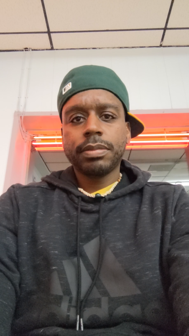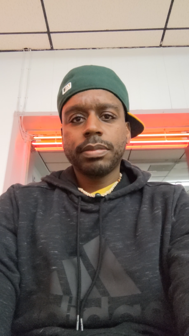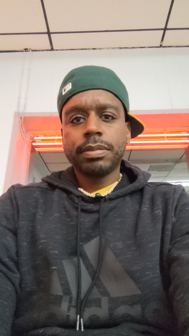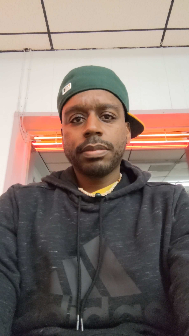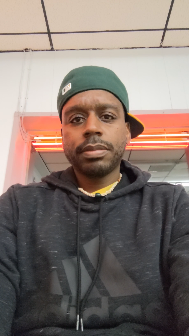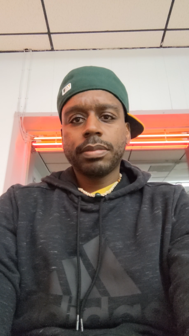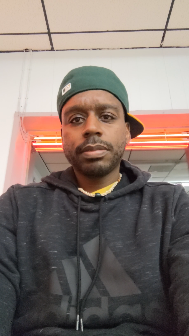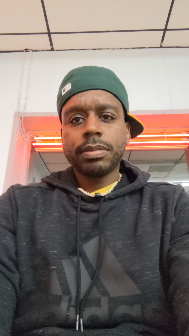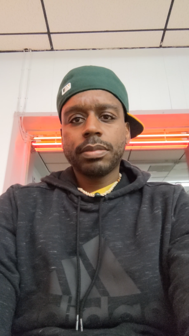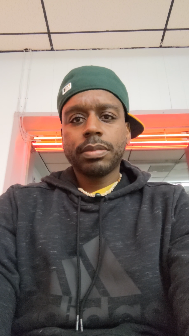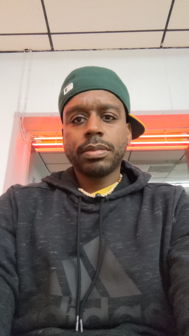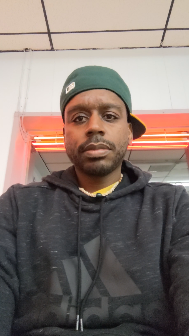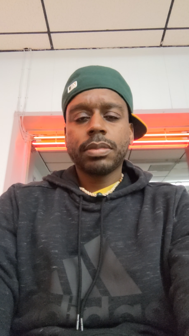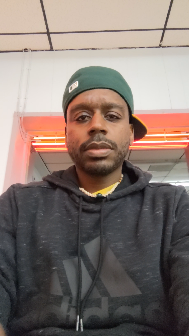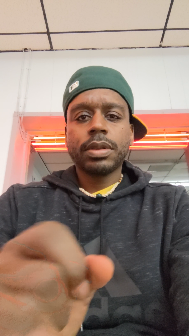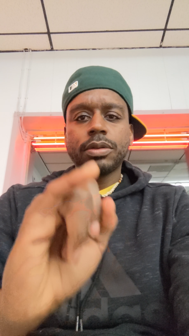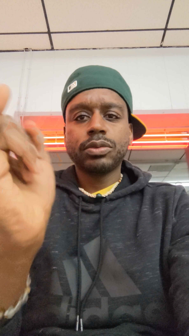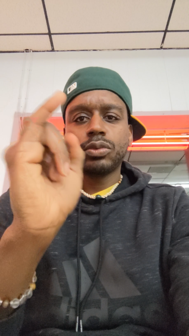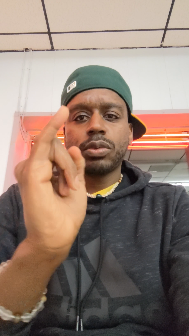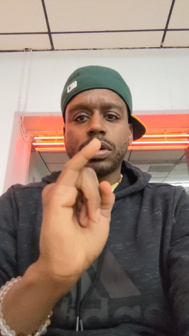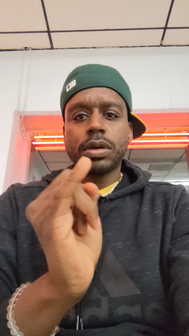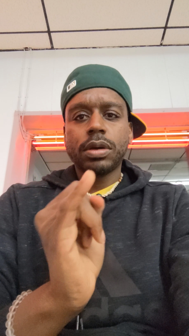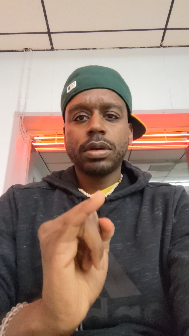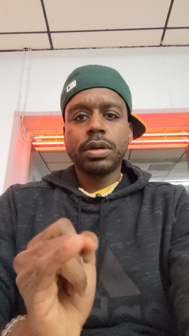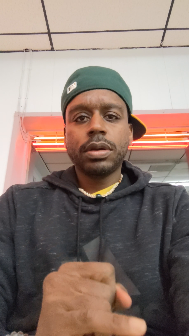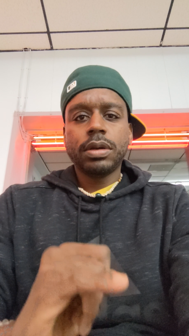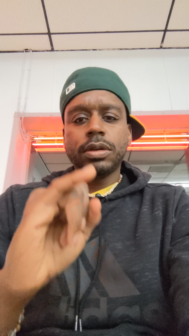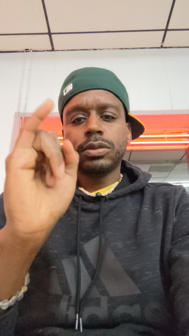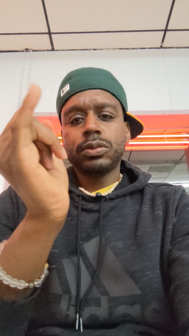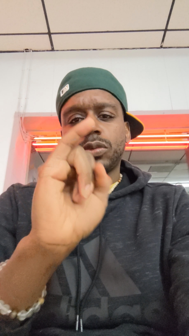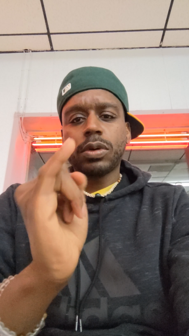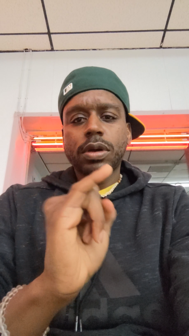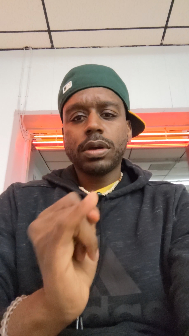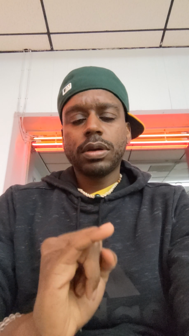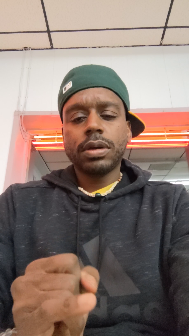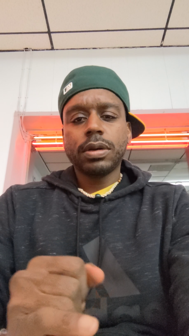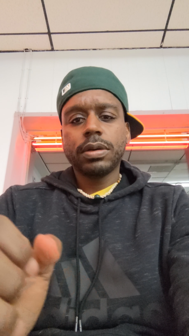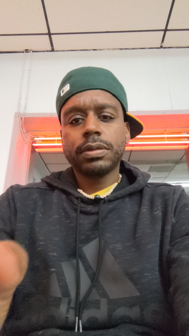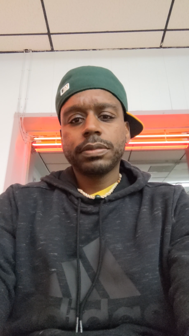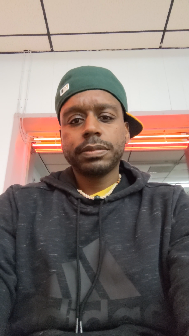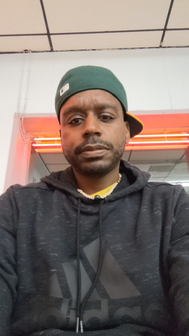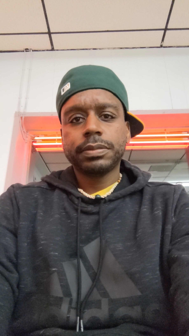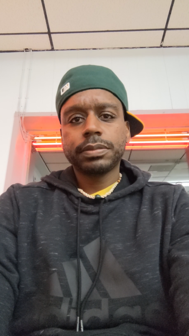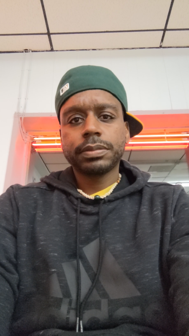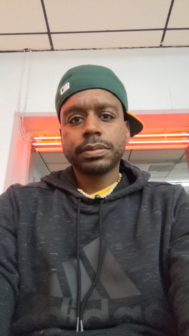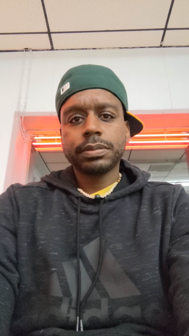draw